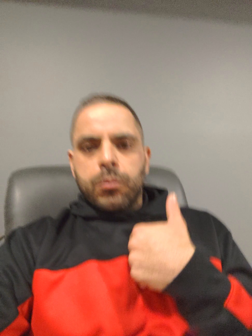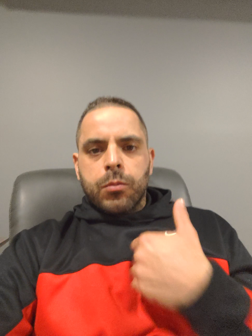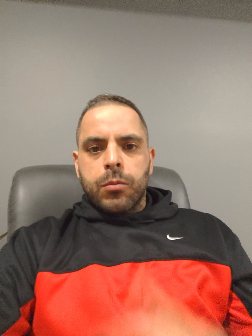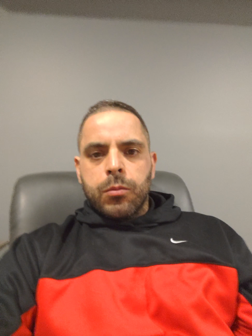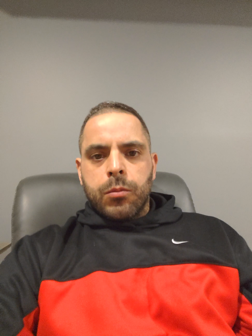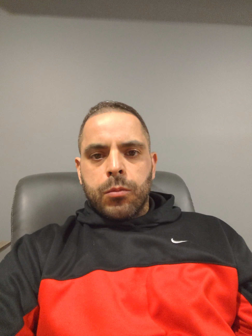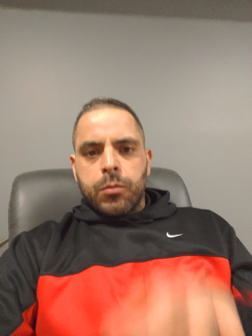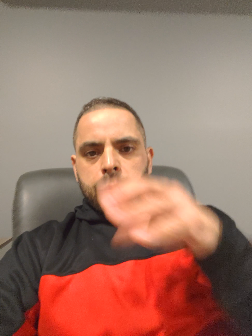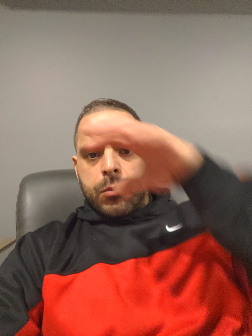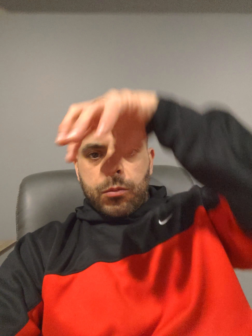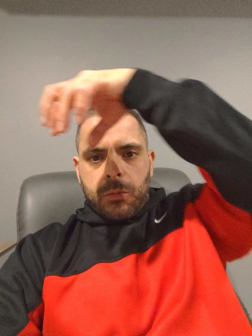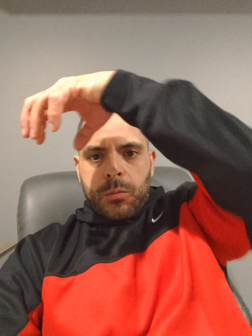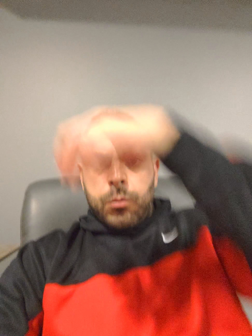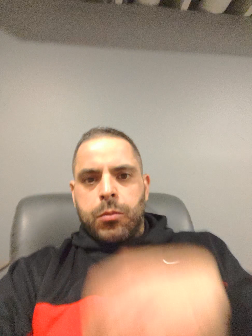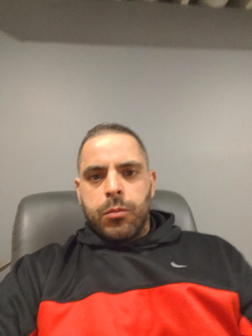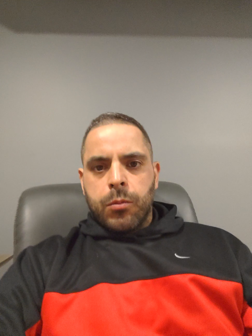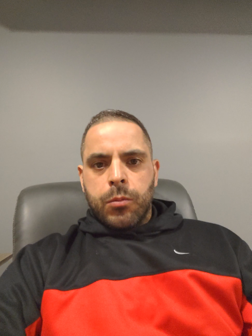cloud